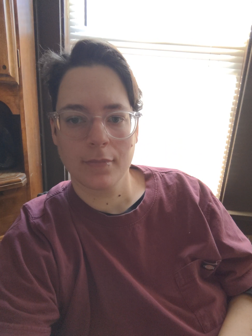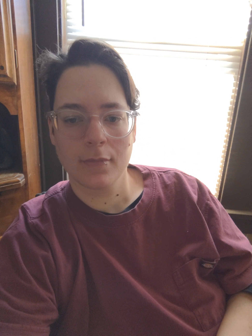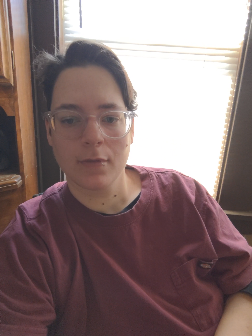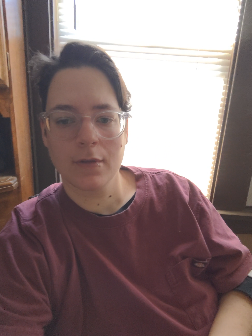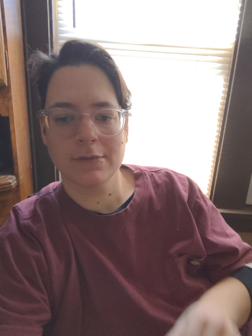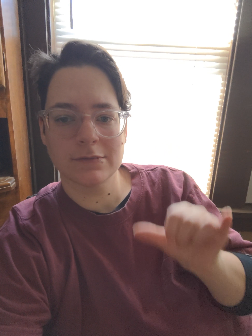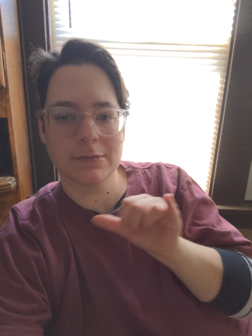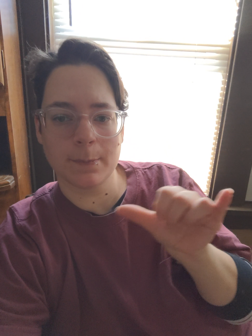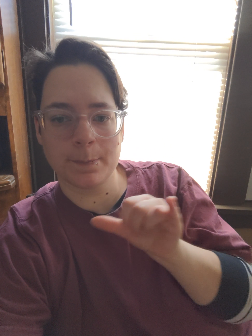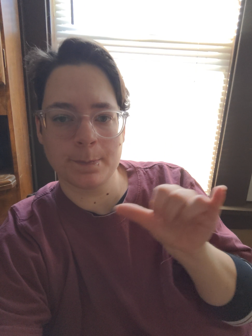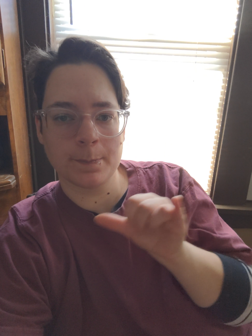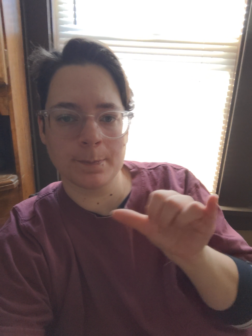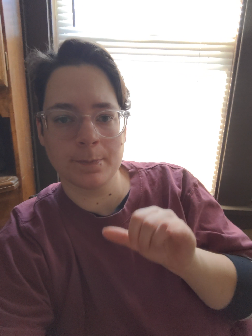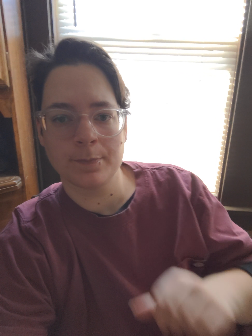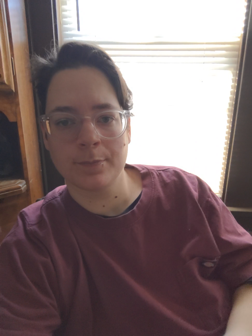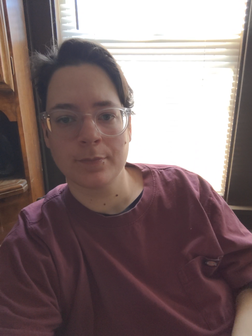same